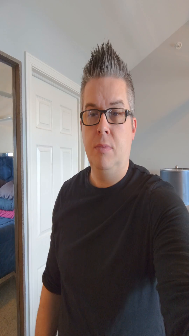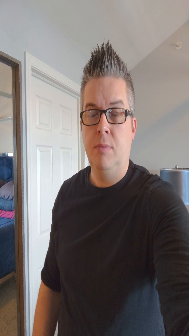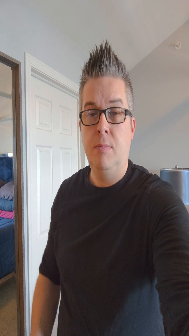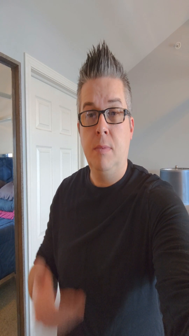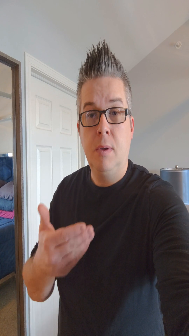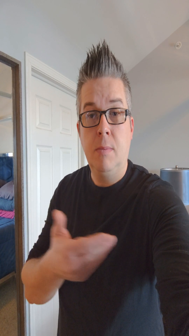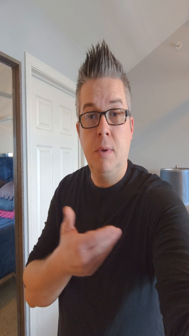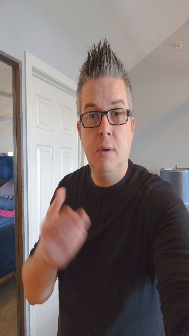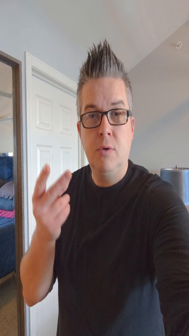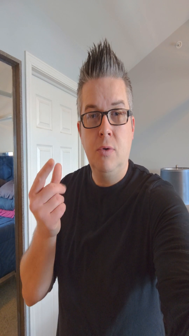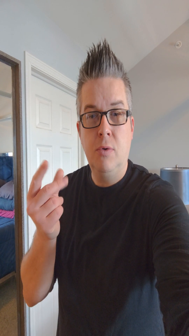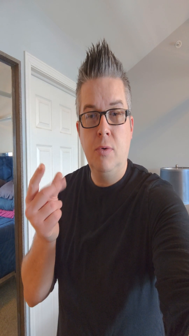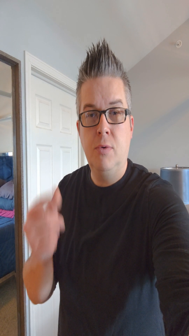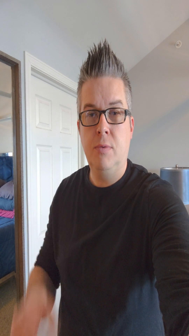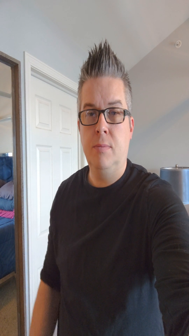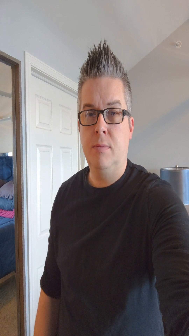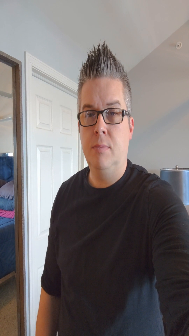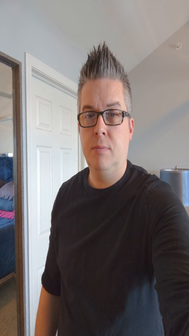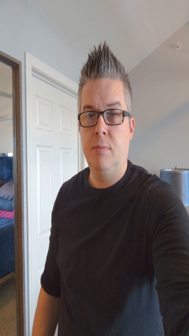puppy